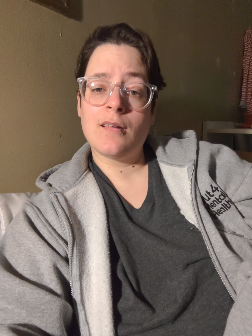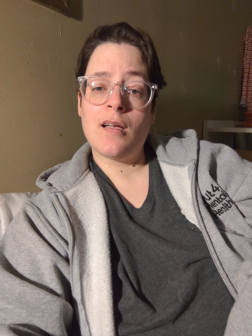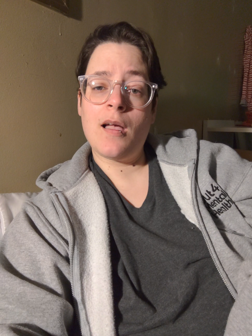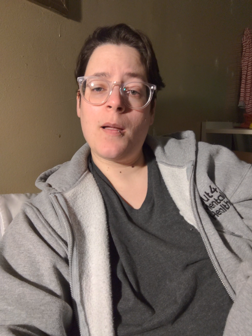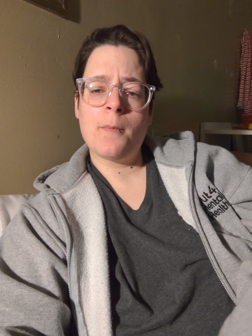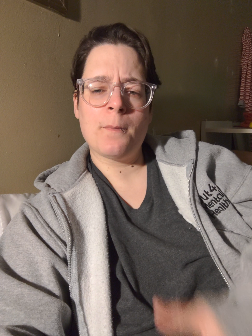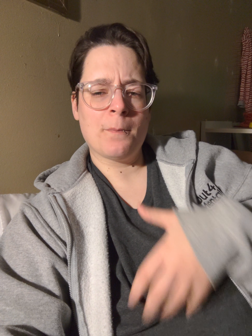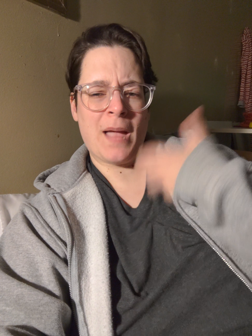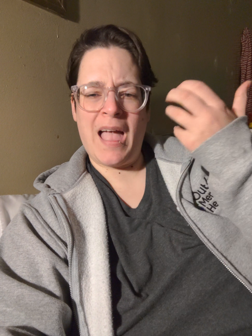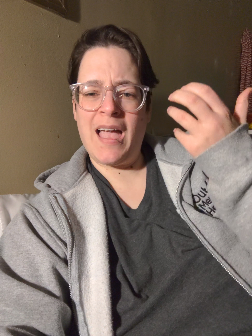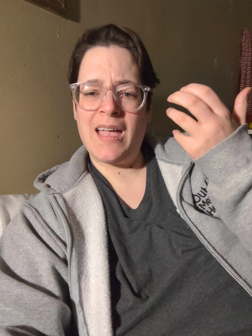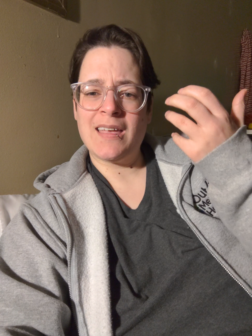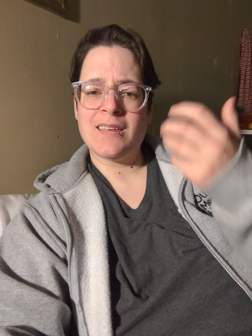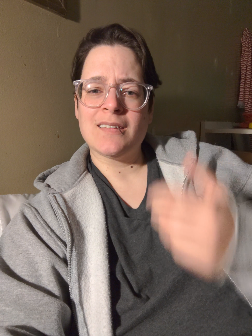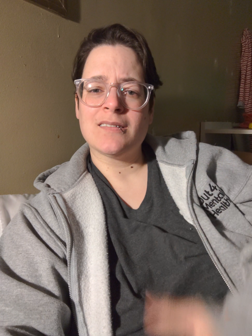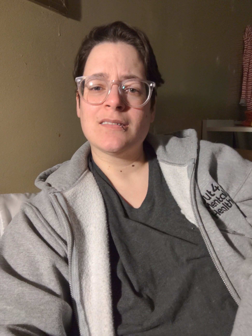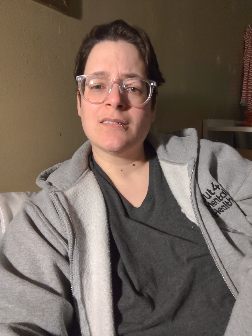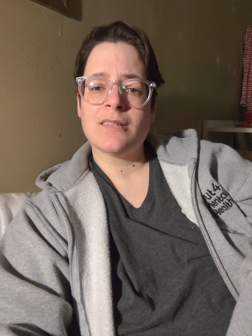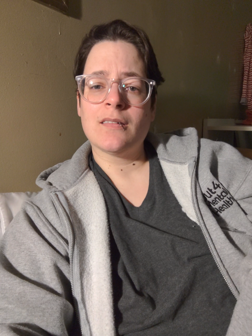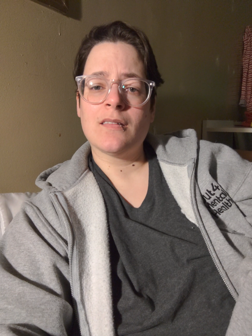mad